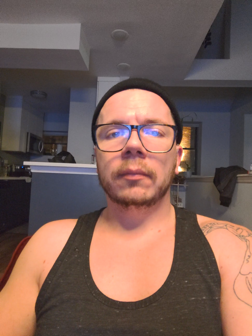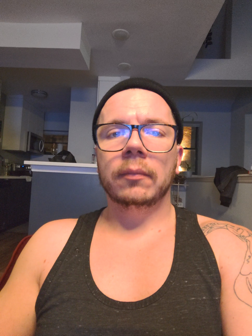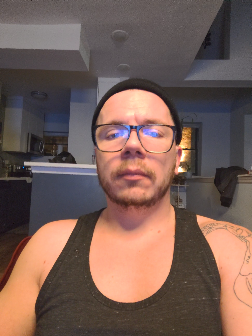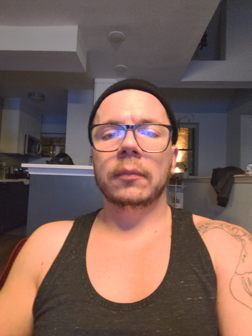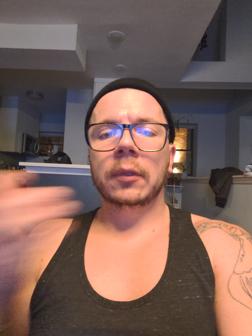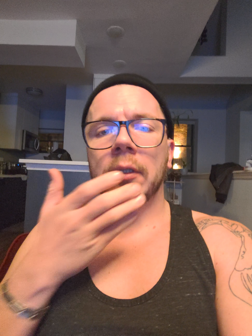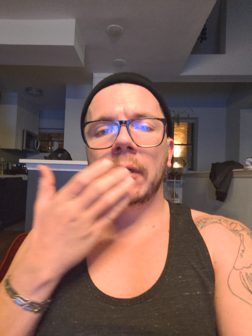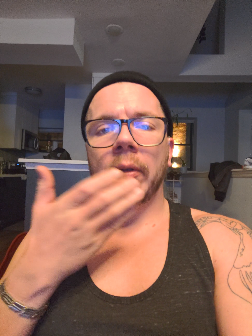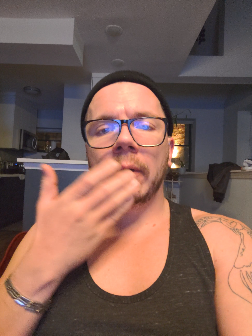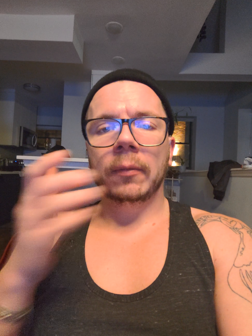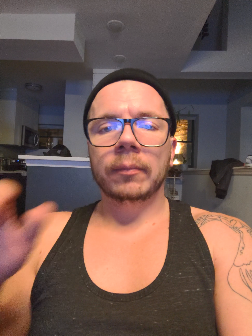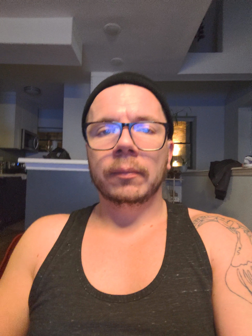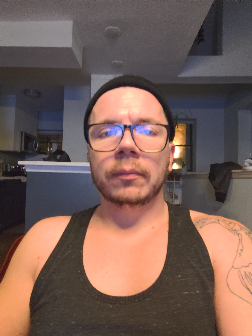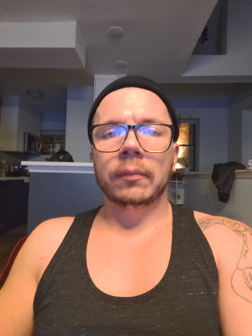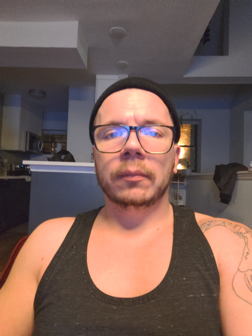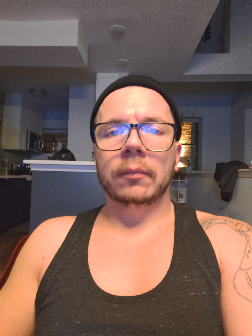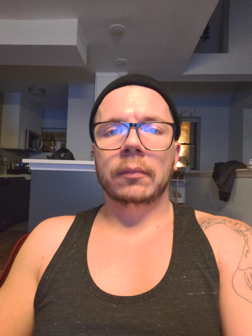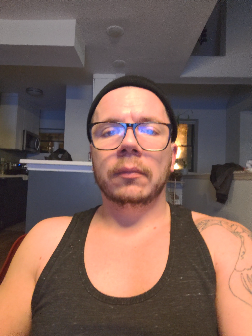cereal